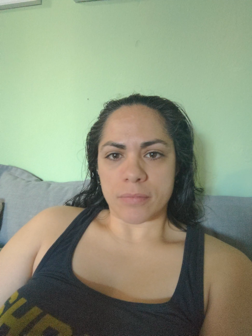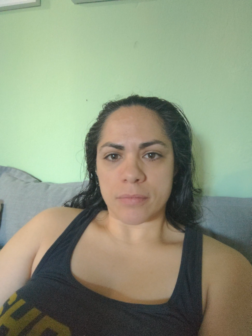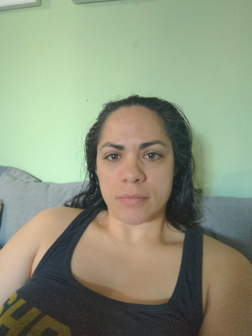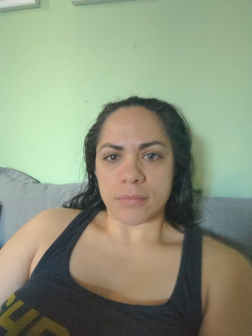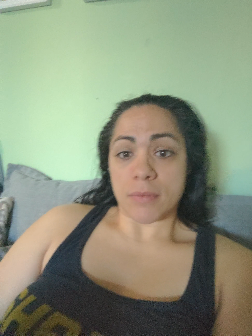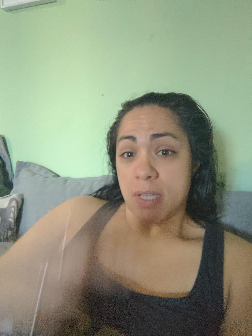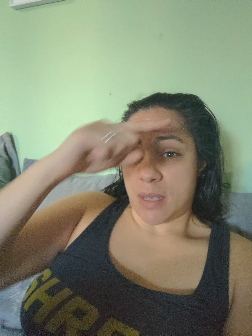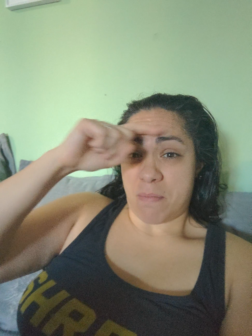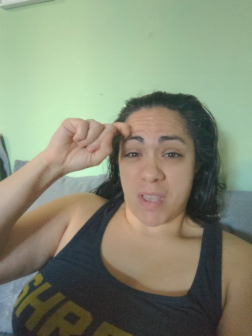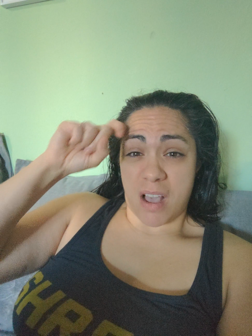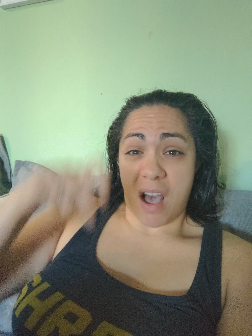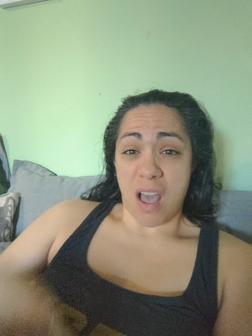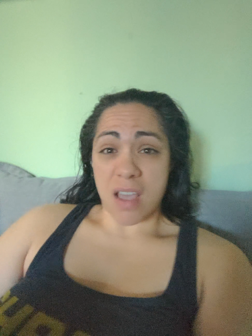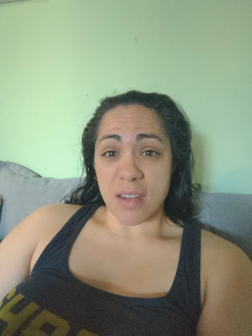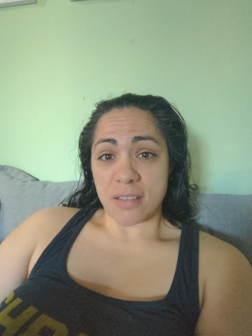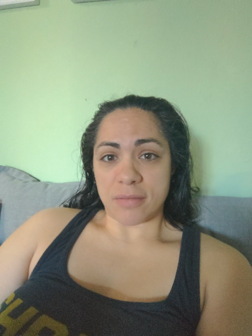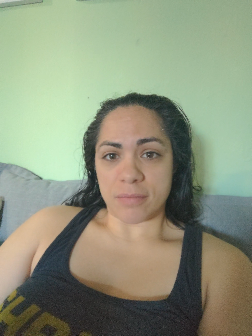because